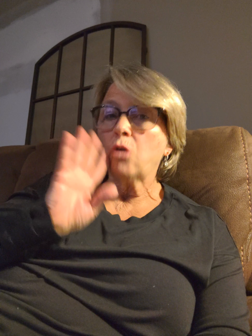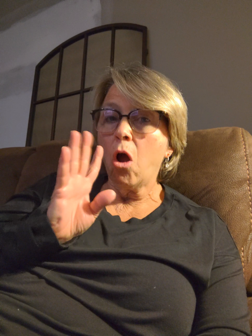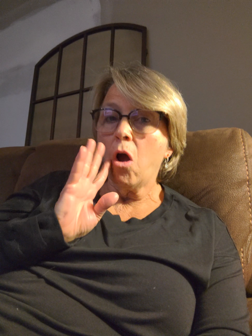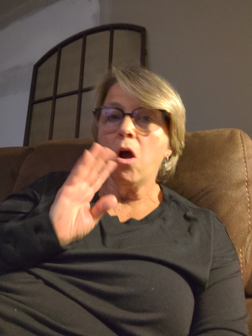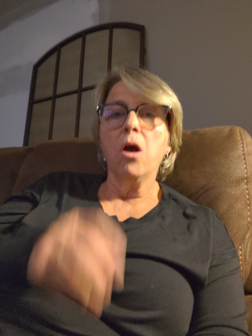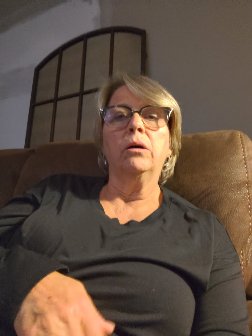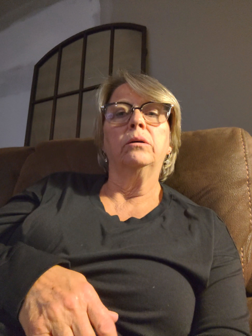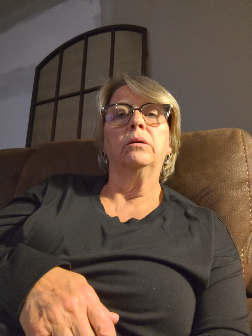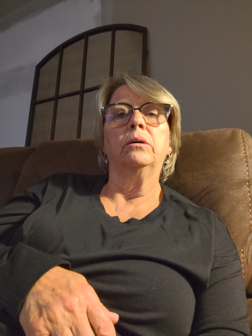talk